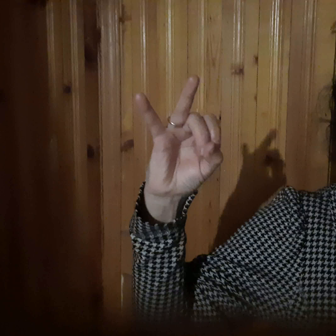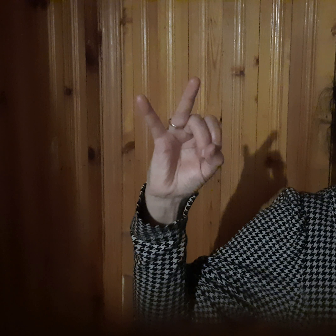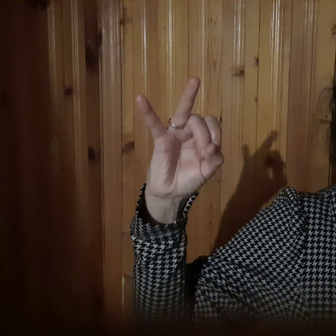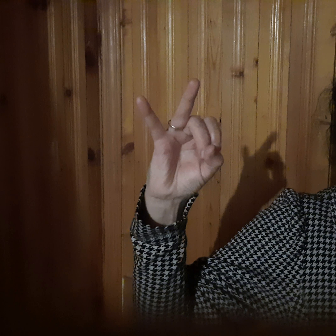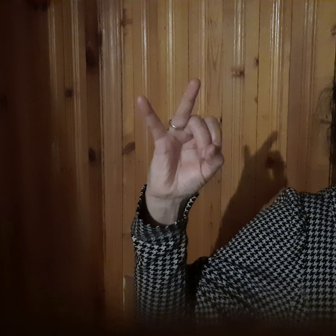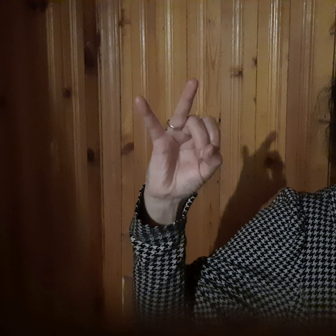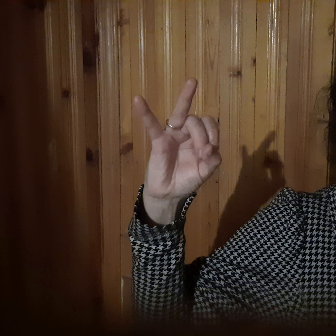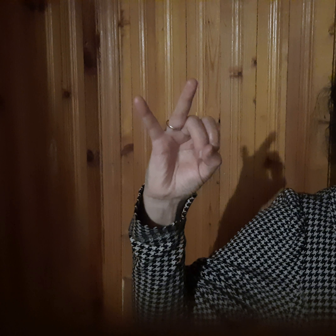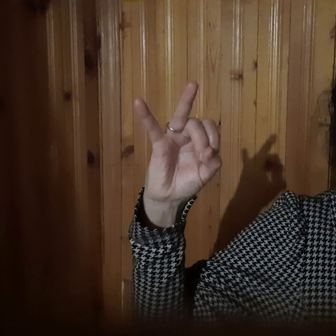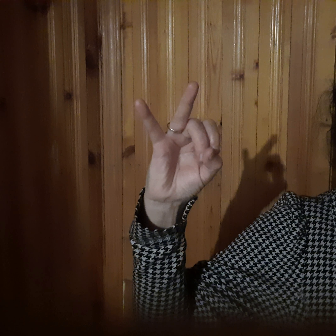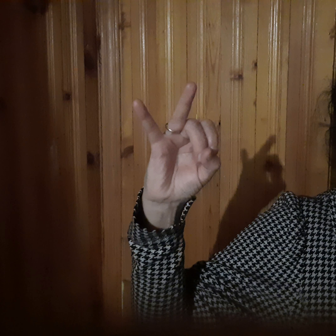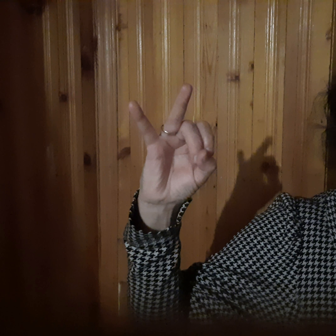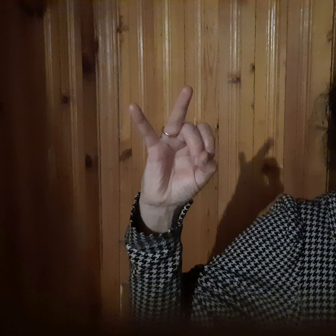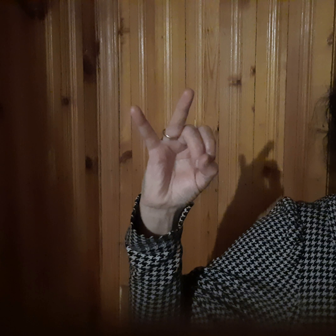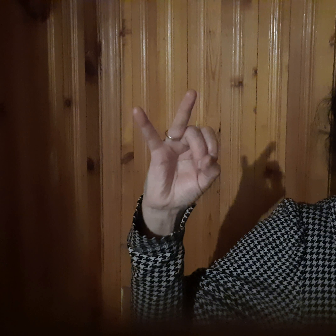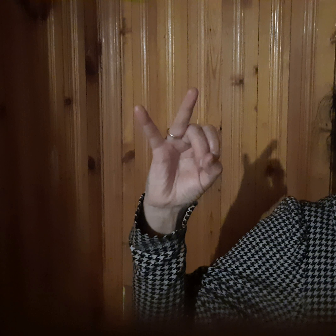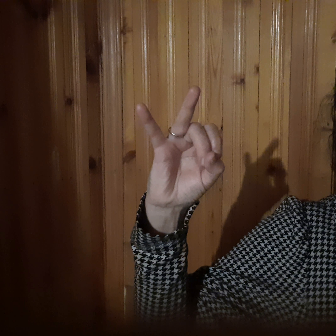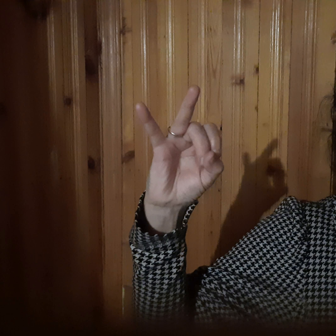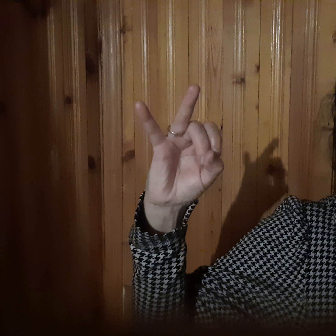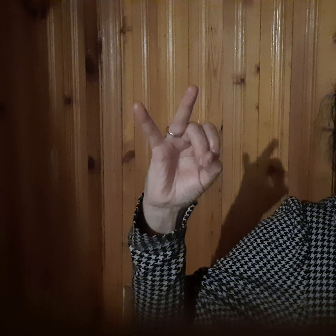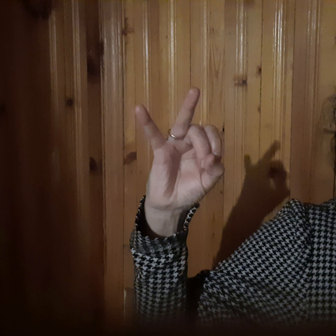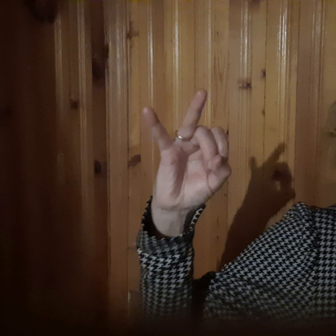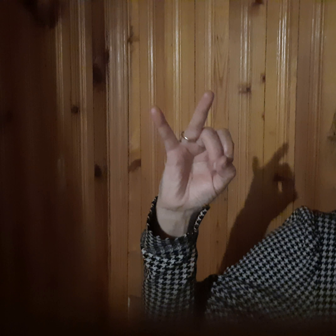И